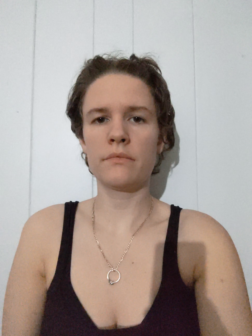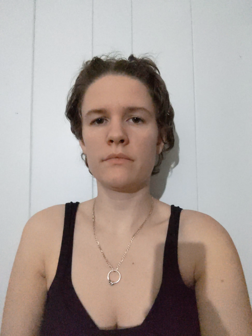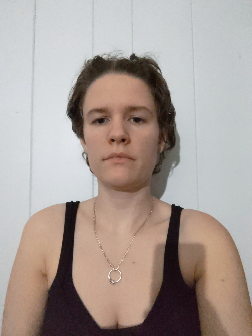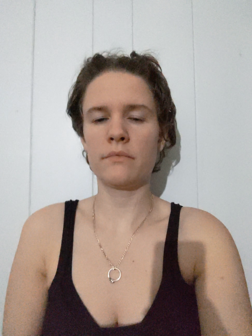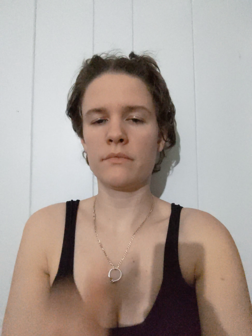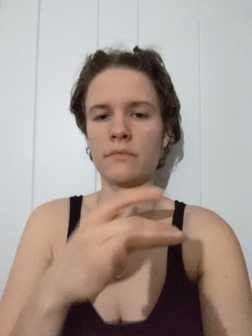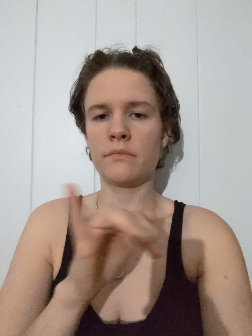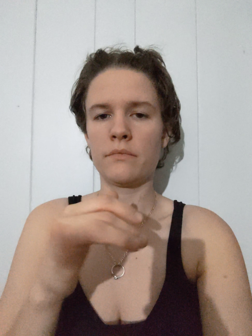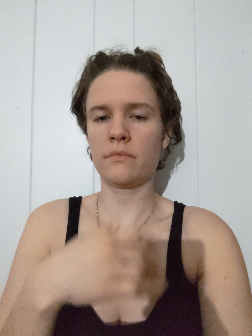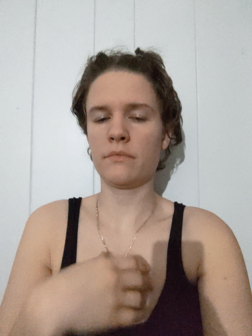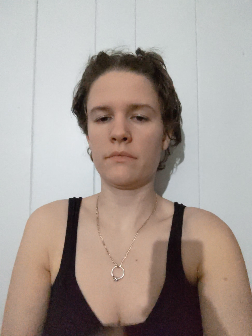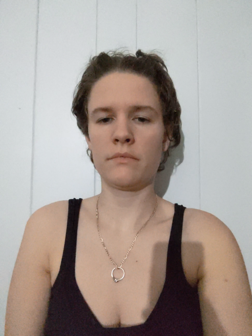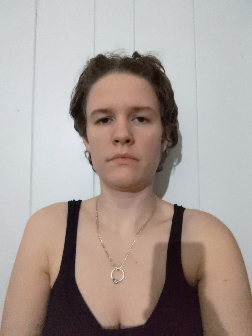like